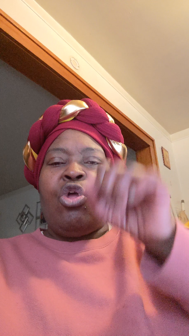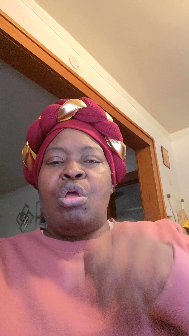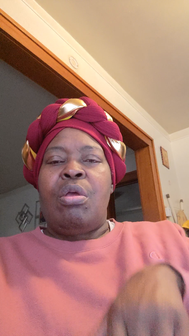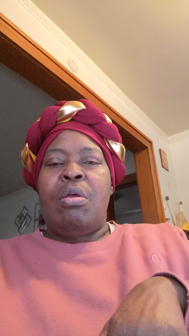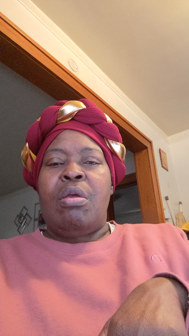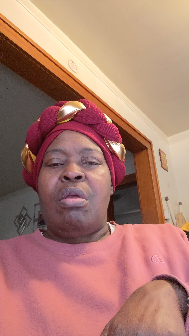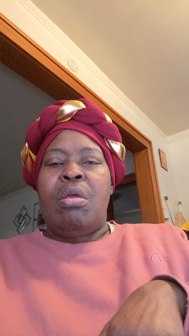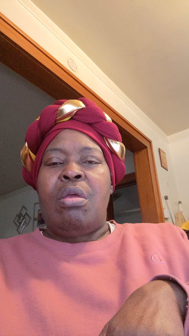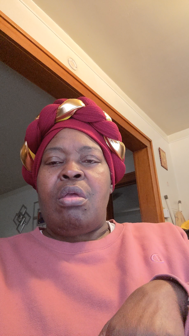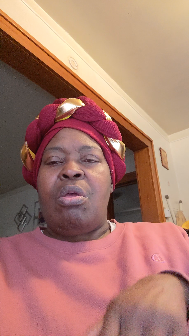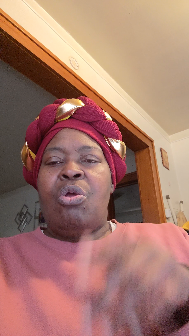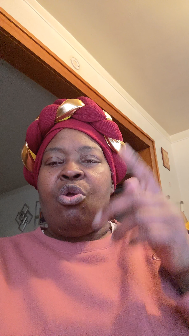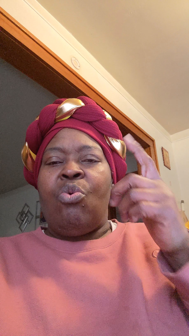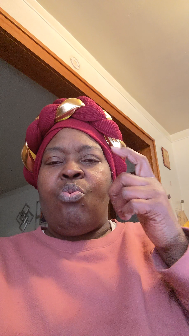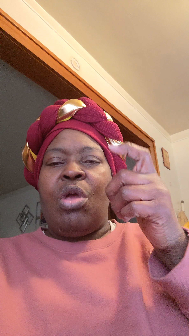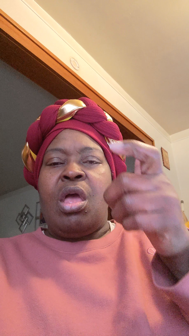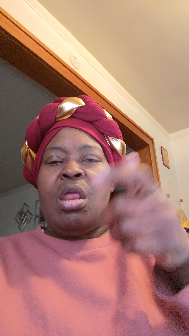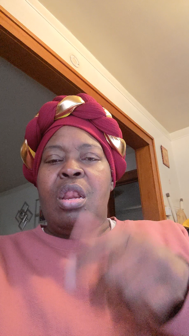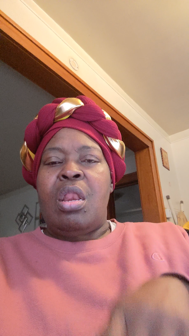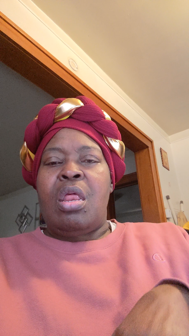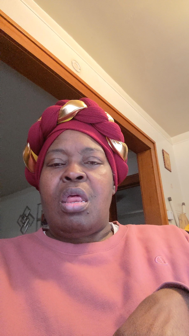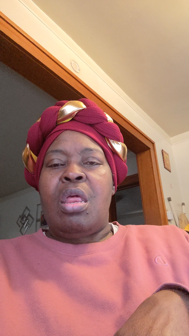run